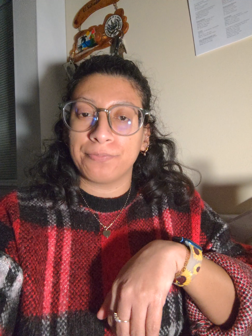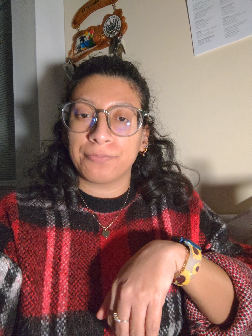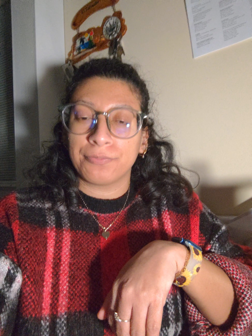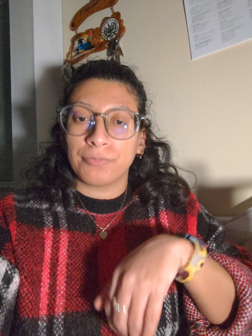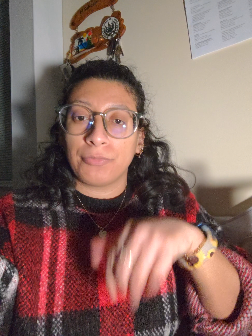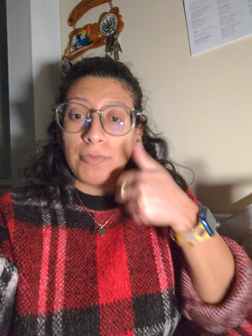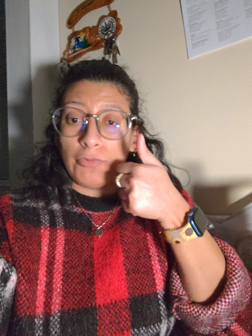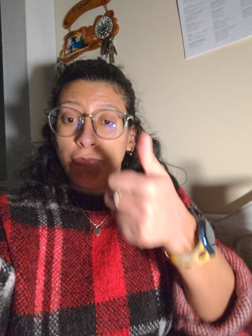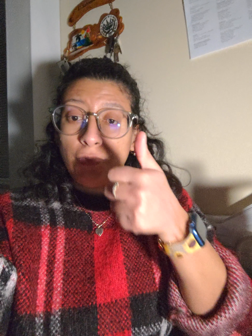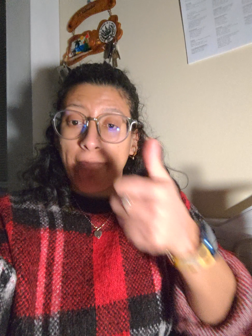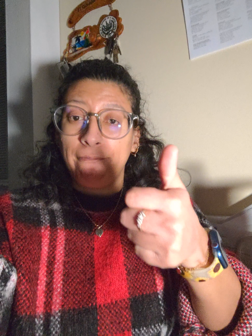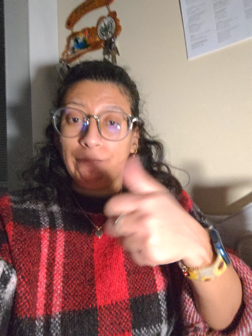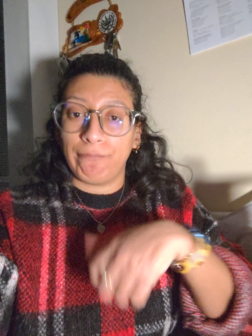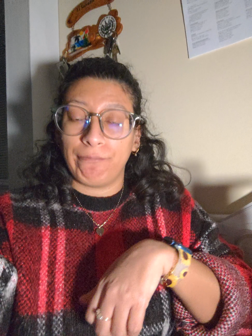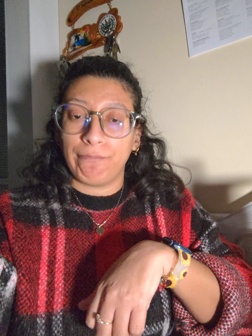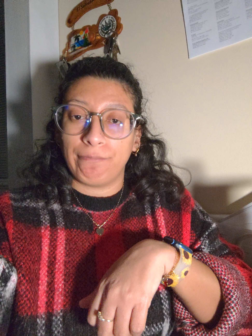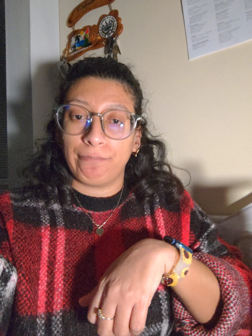yourself